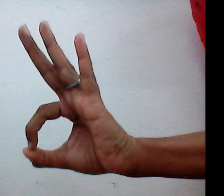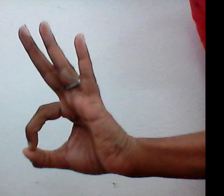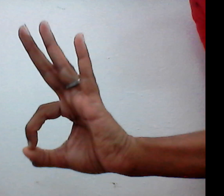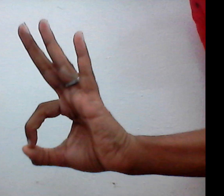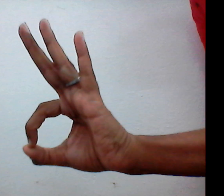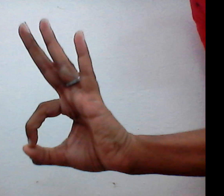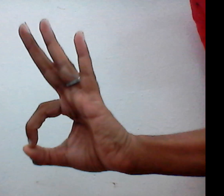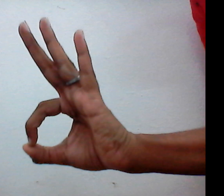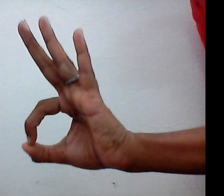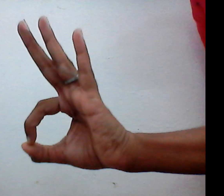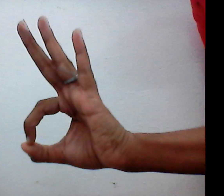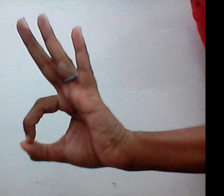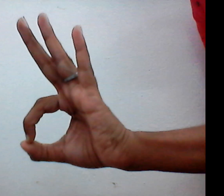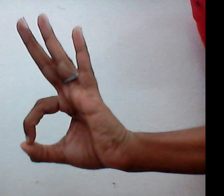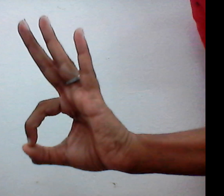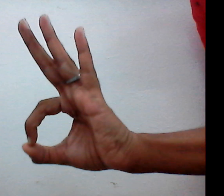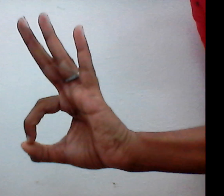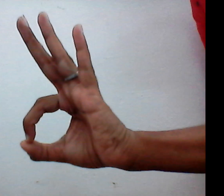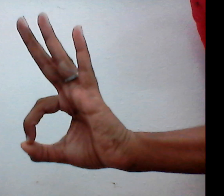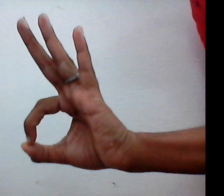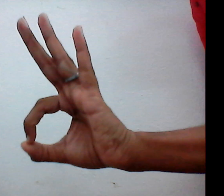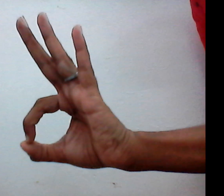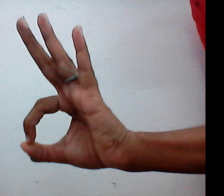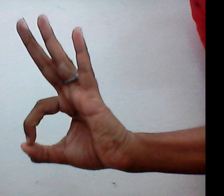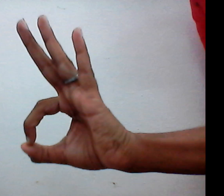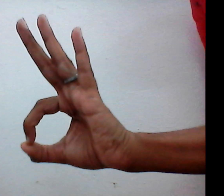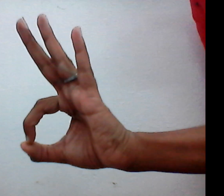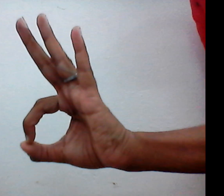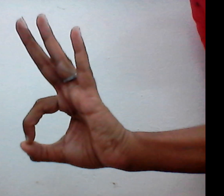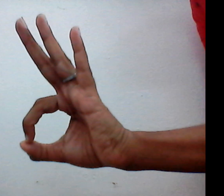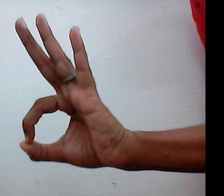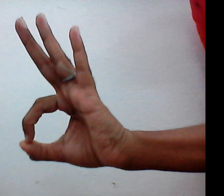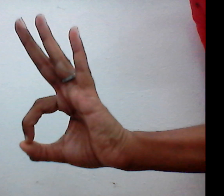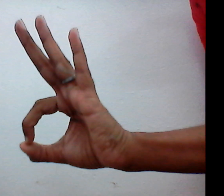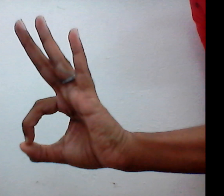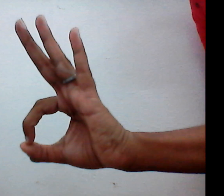ഒ